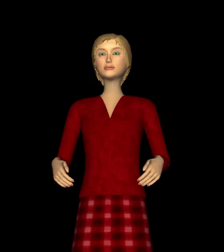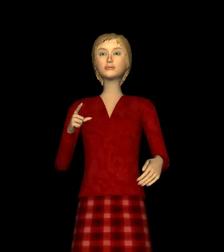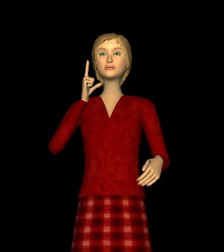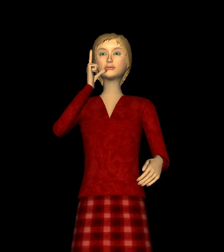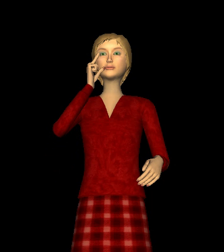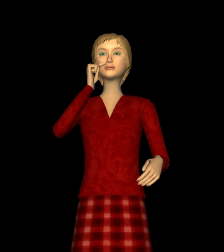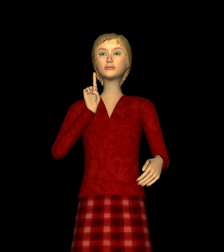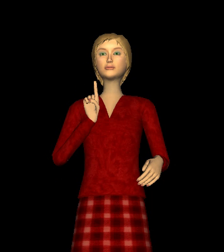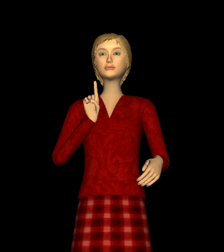والدين